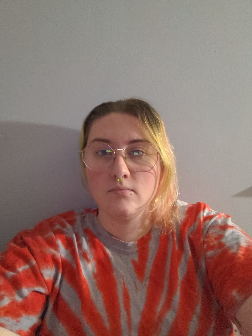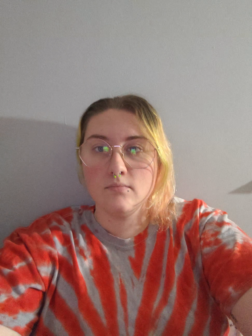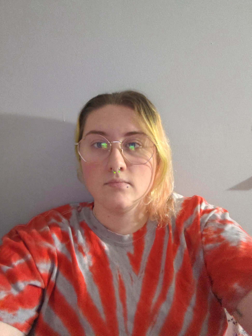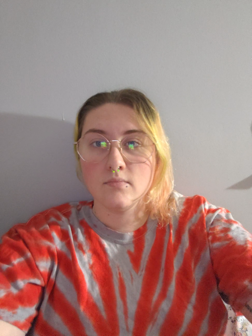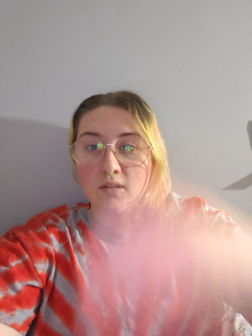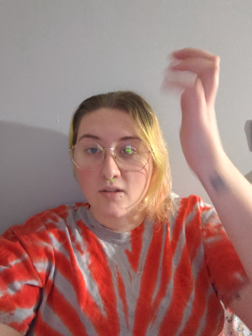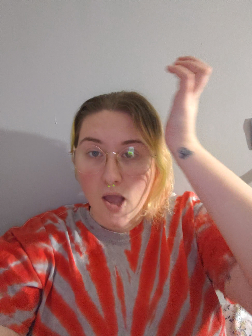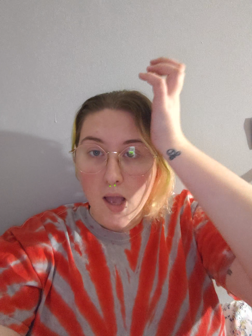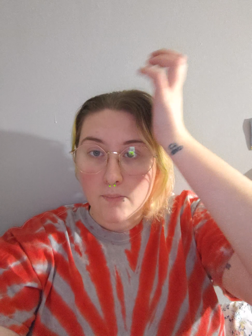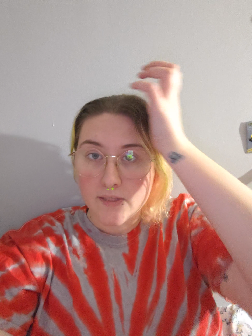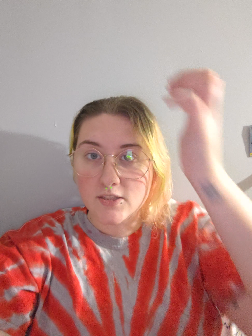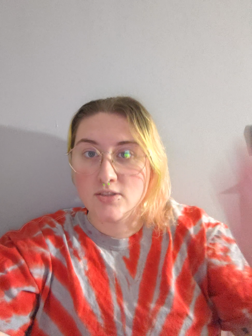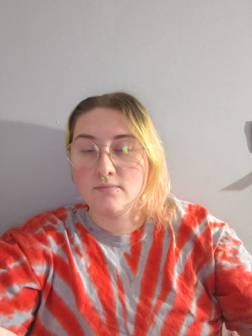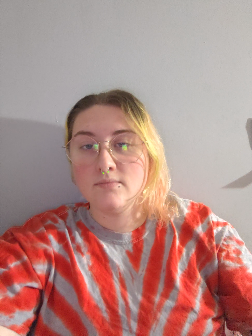garbage